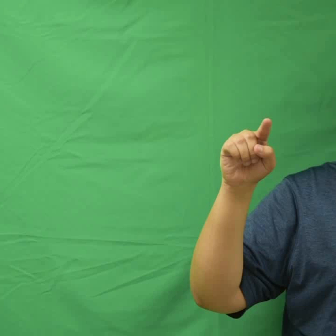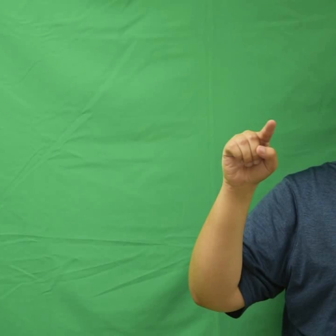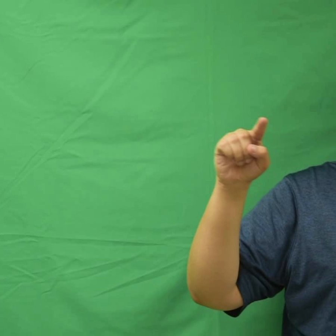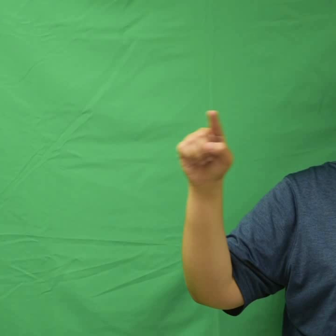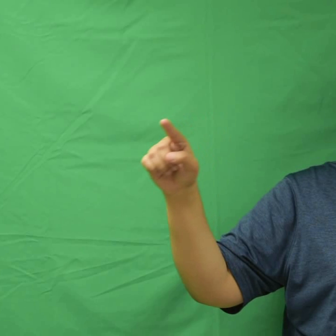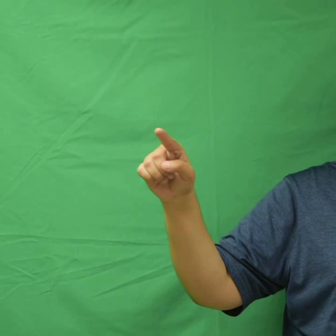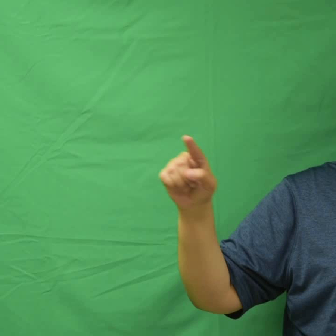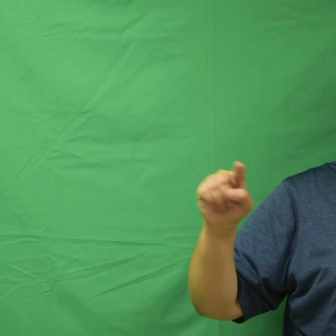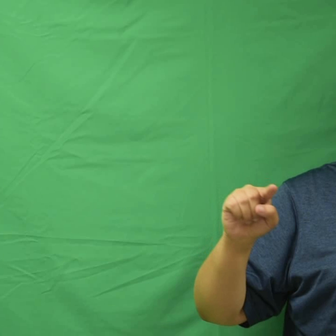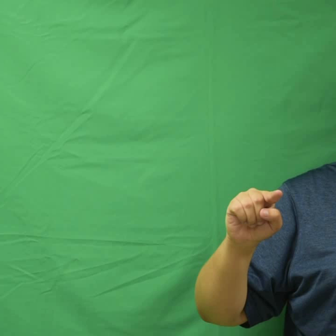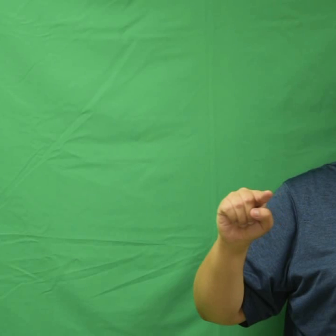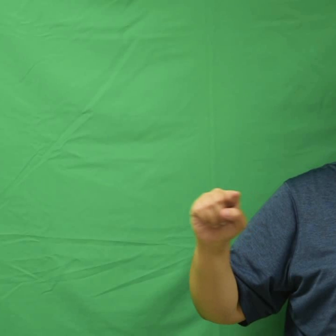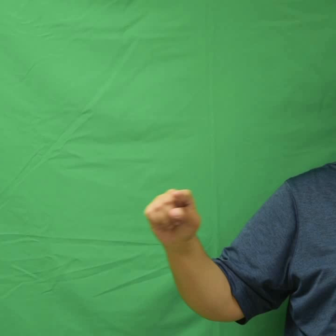Z